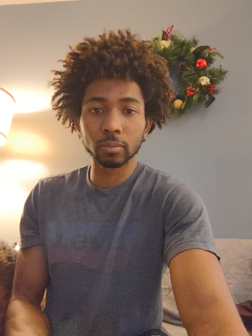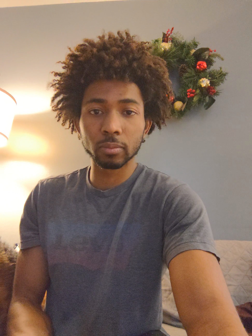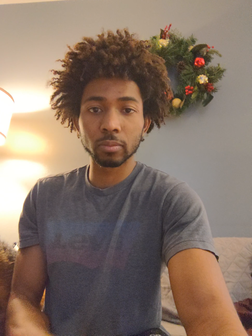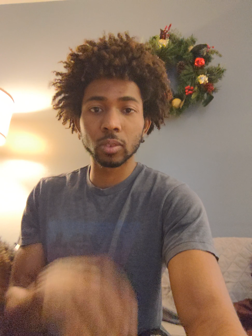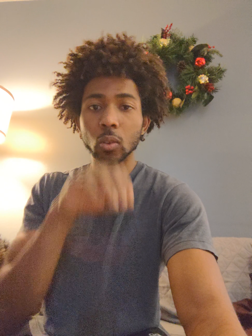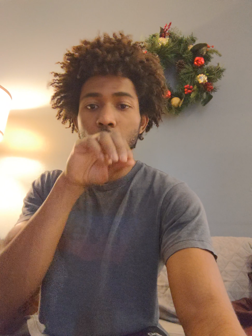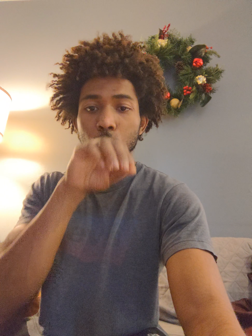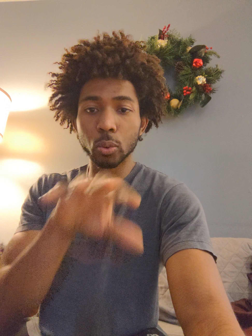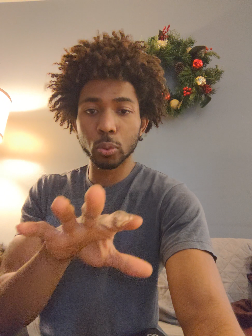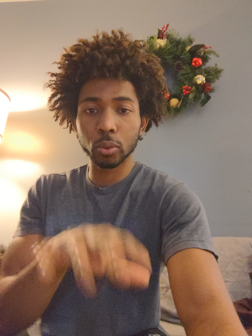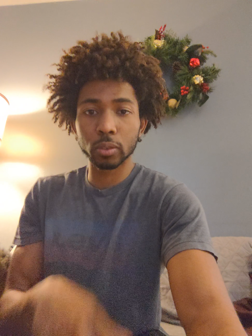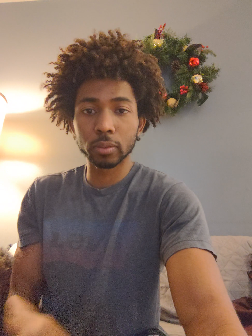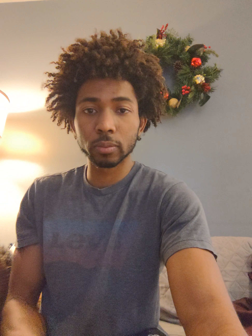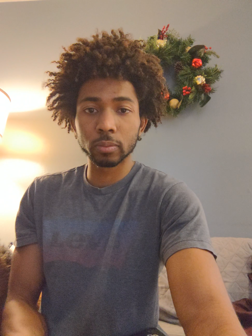blow